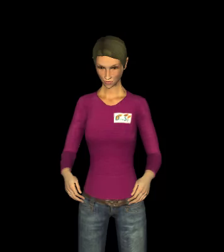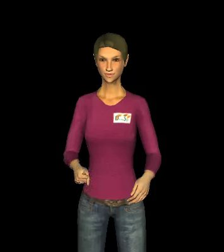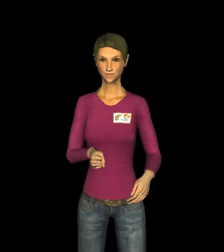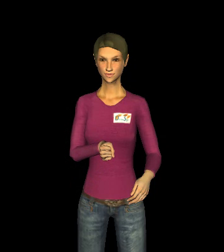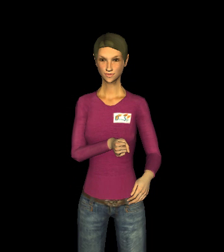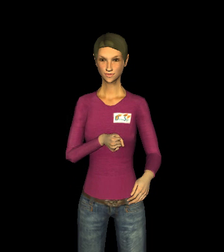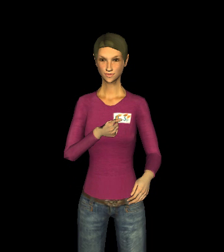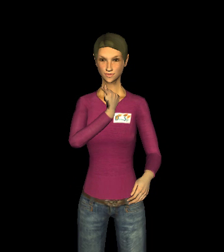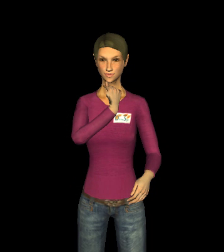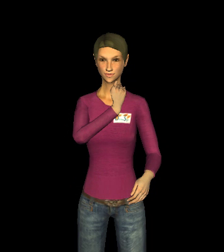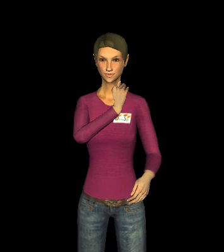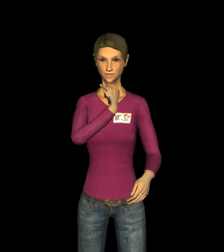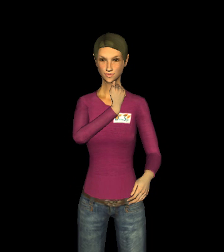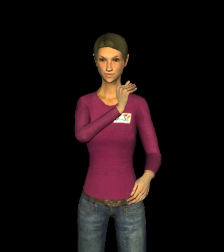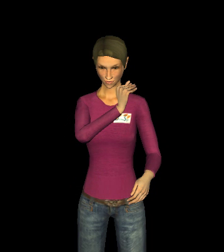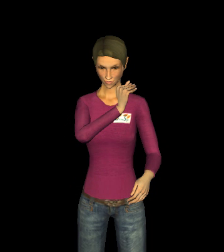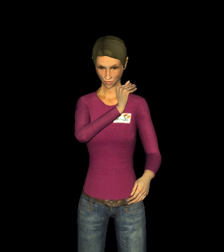ثلاجة